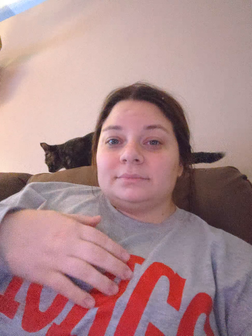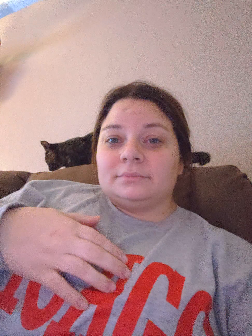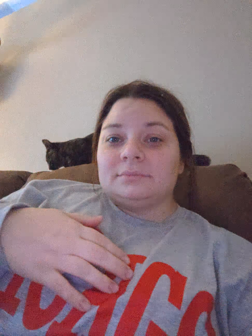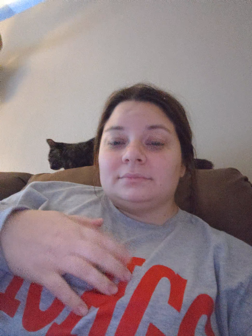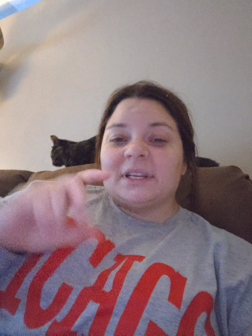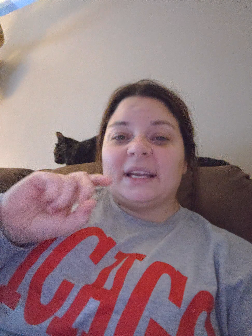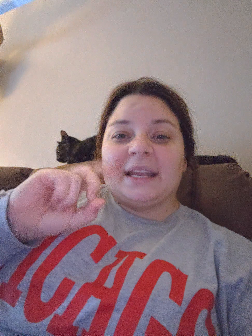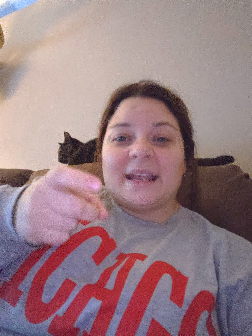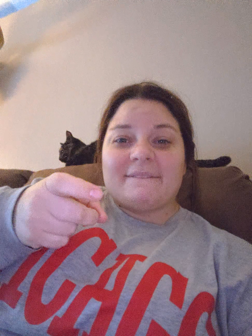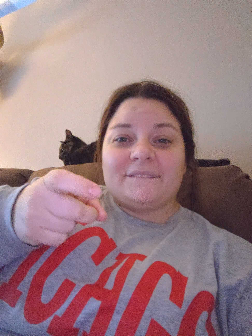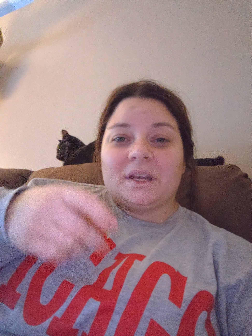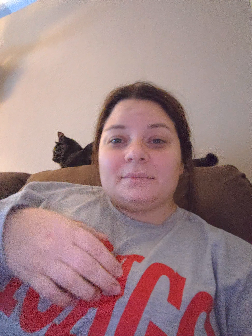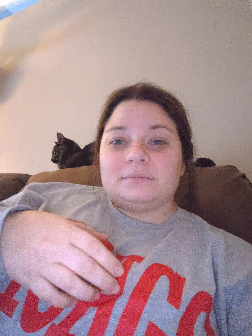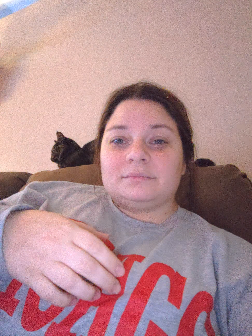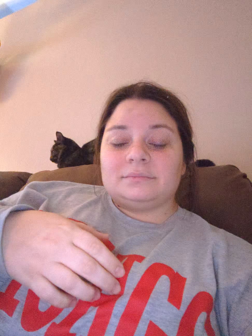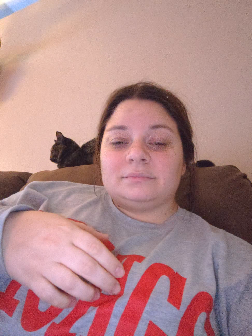gift